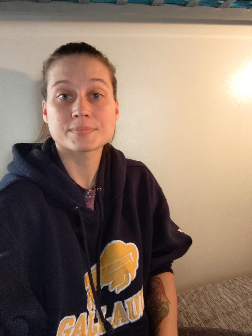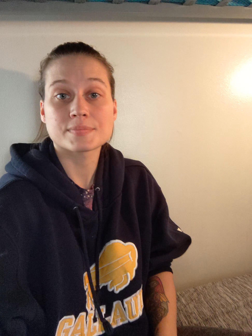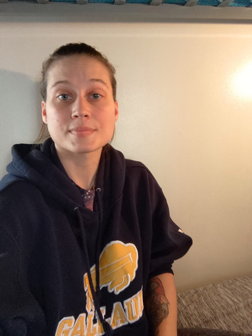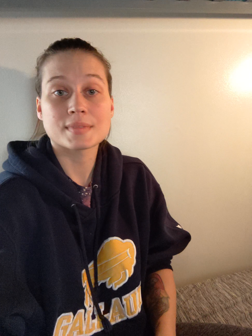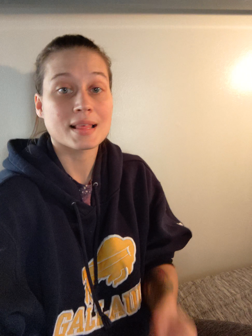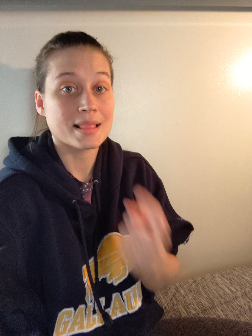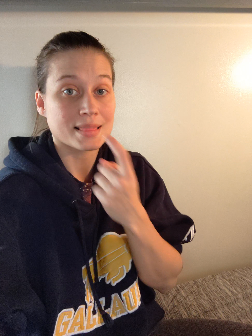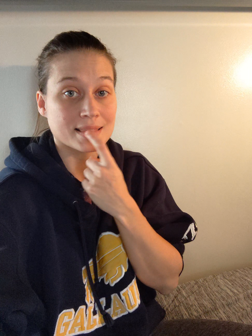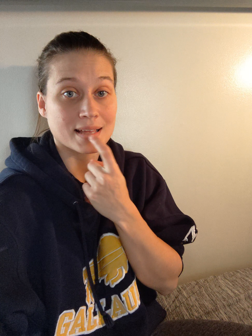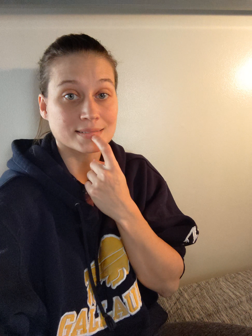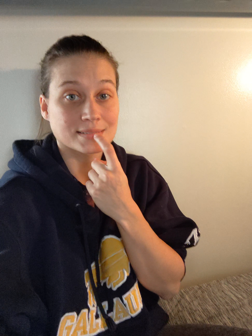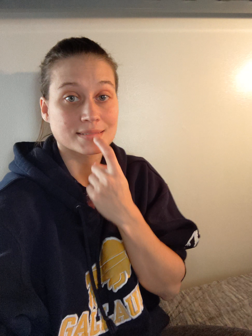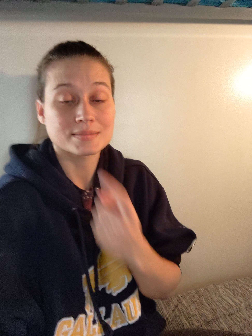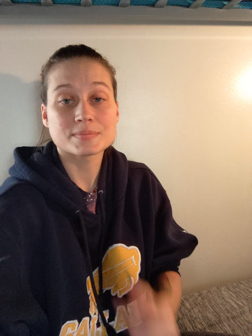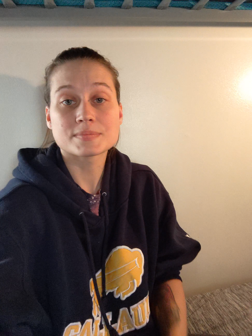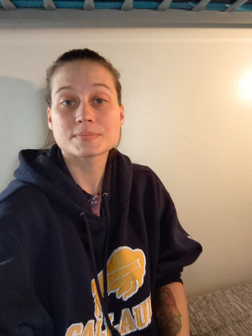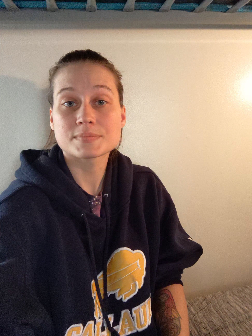window